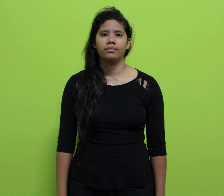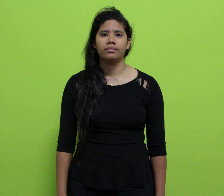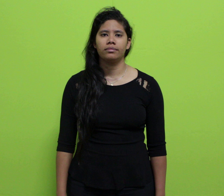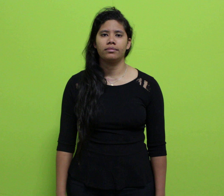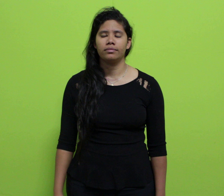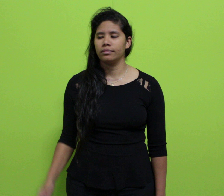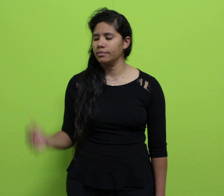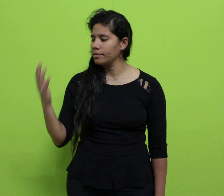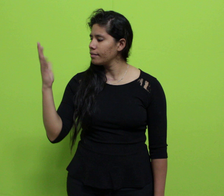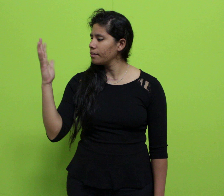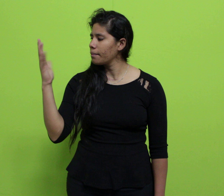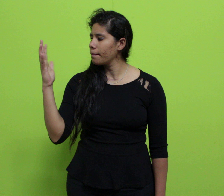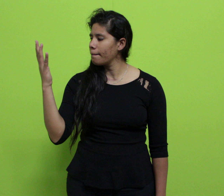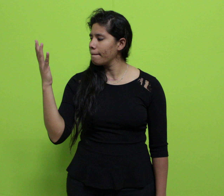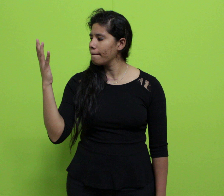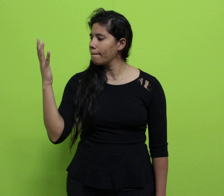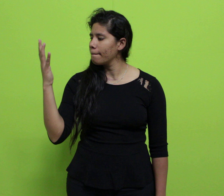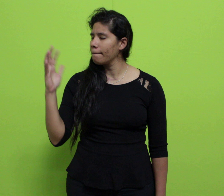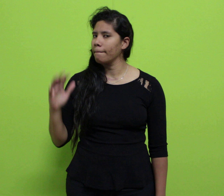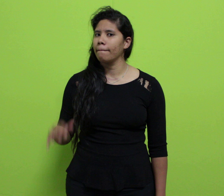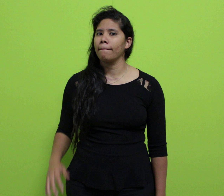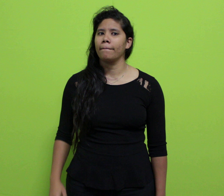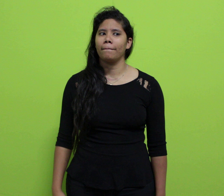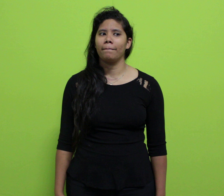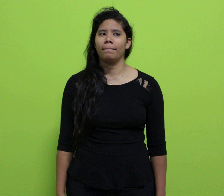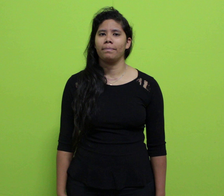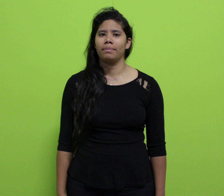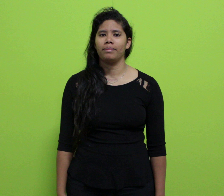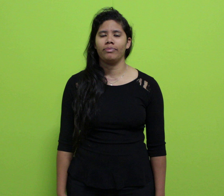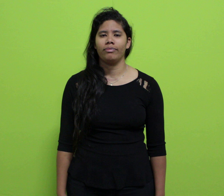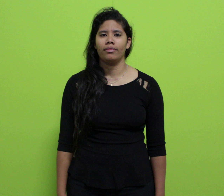espelho